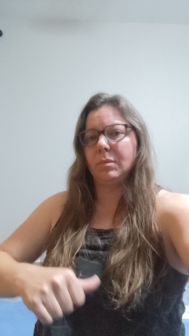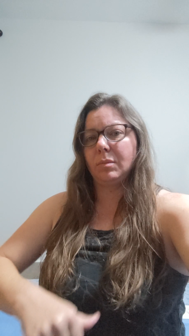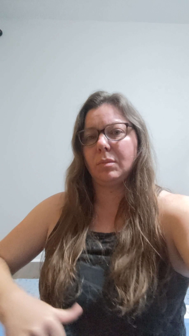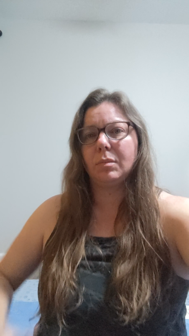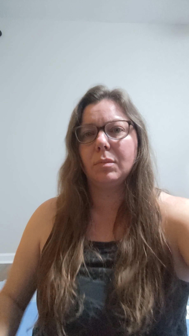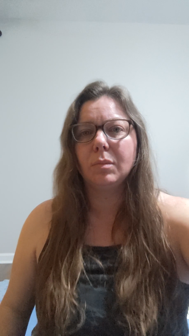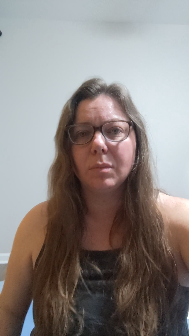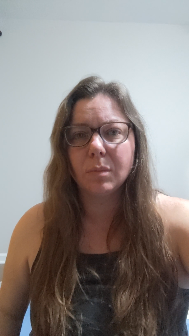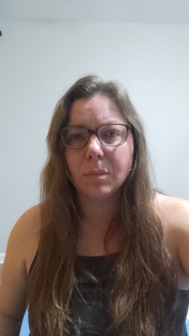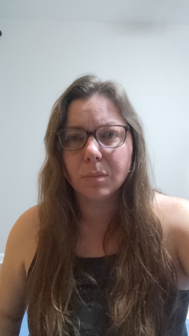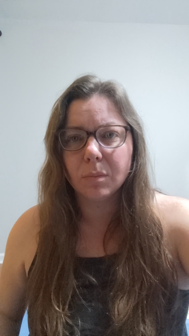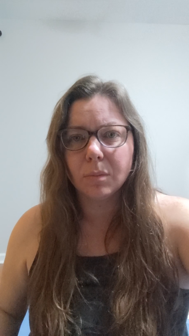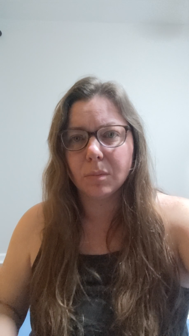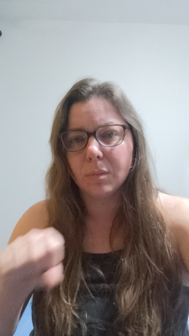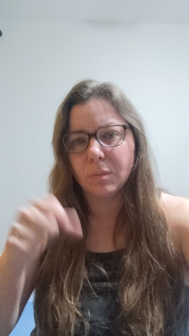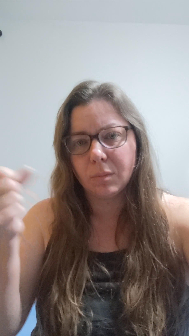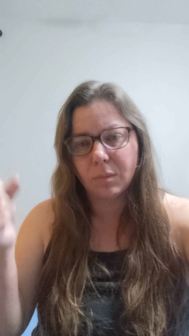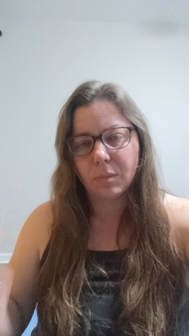broken